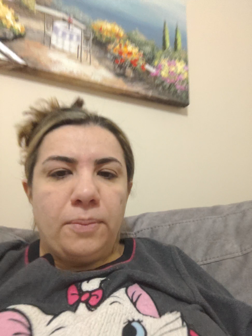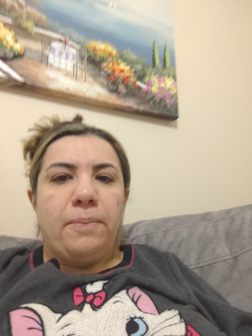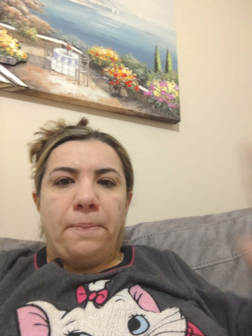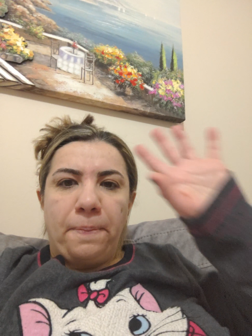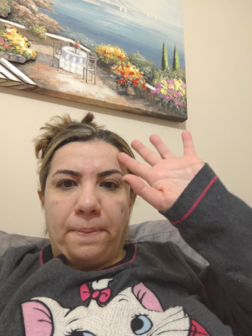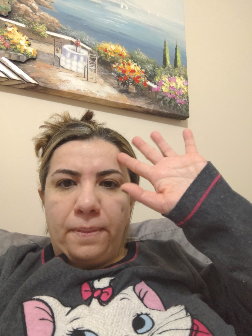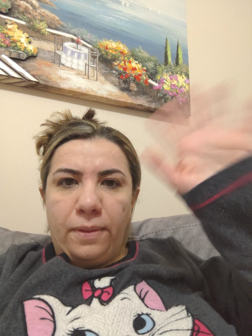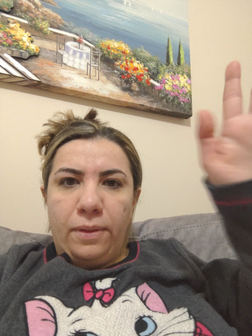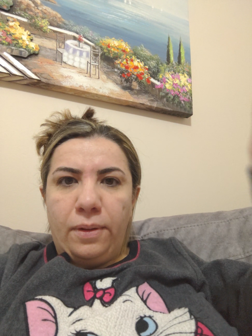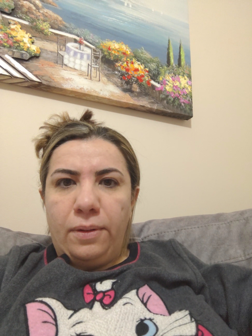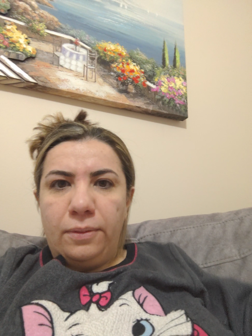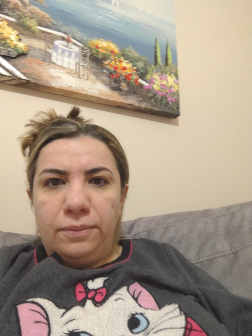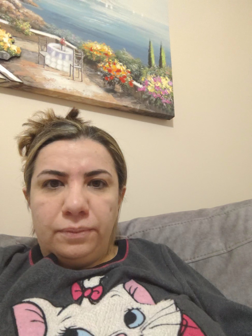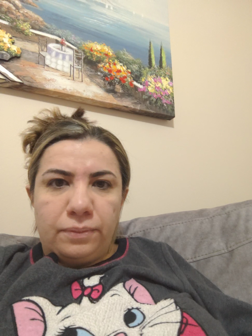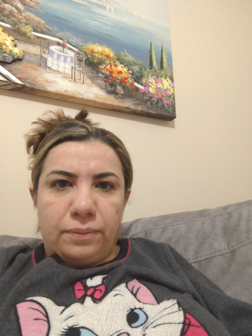pretend